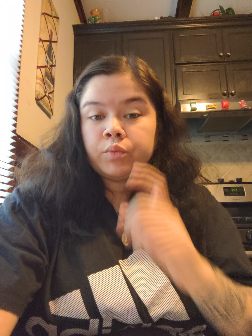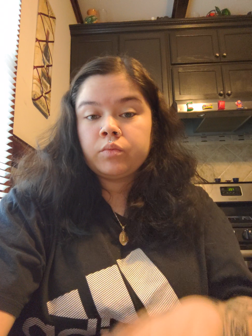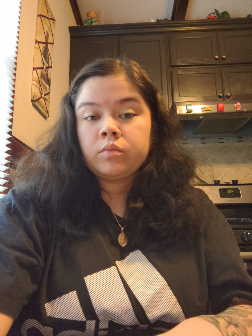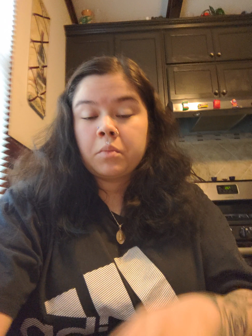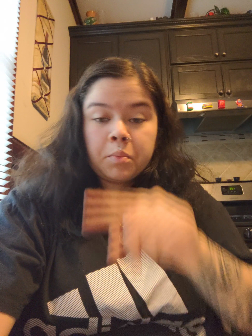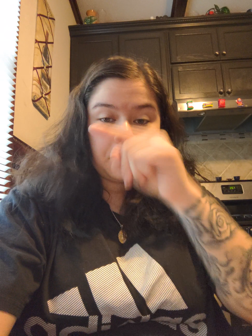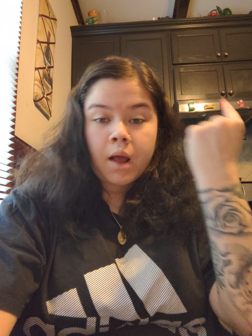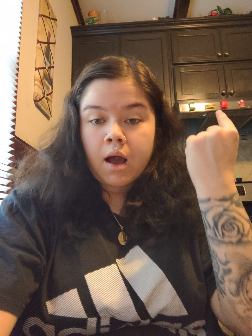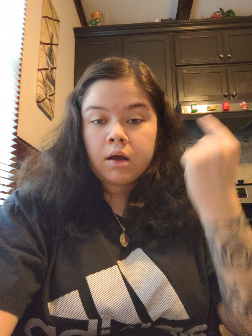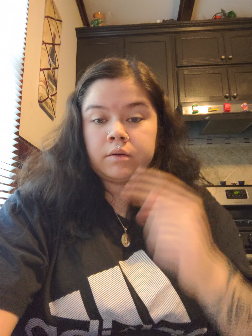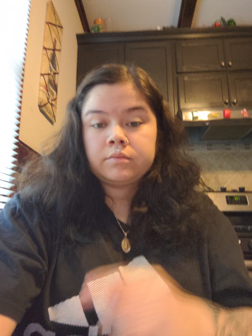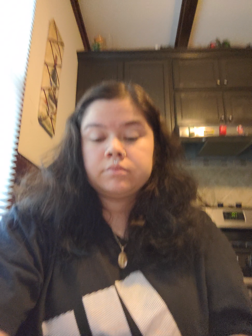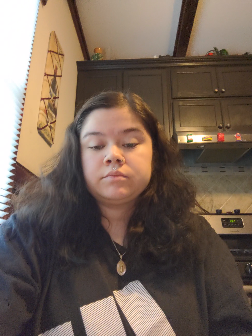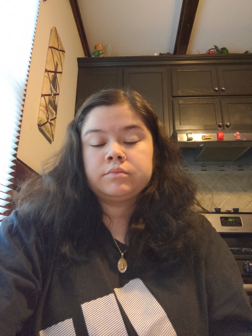black